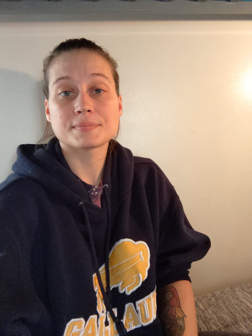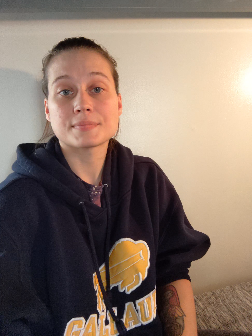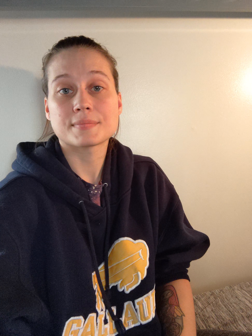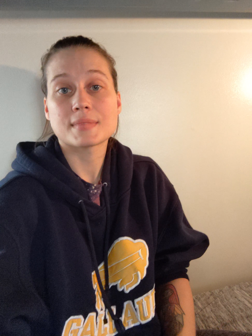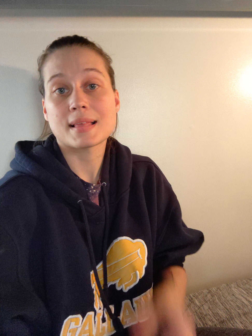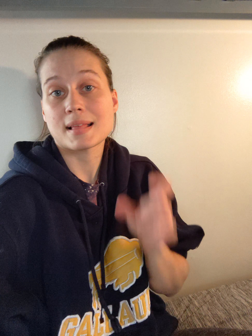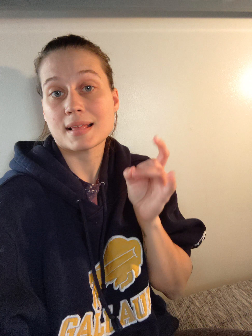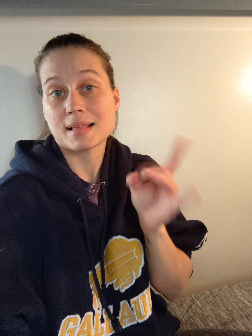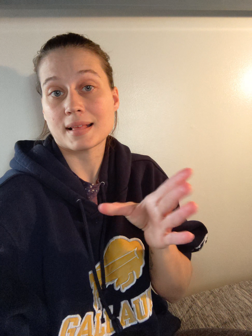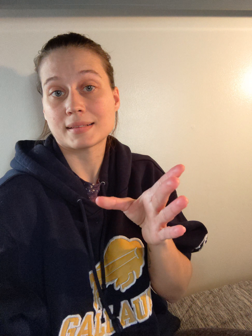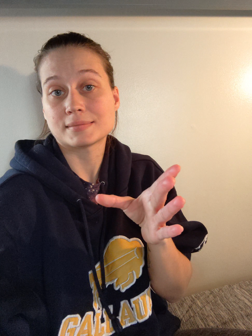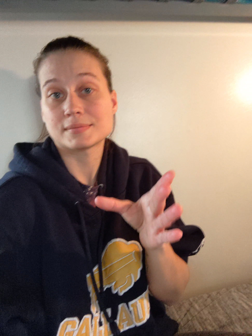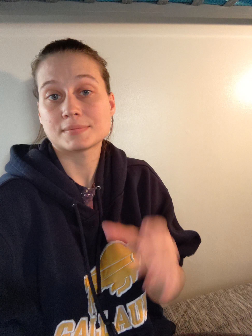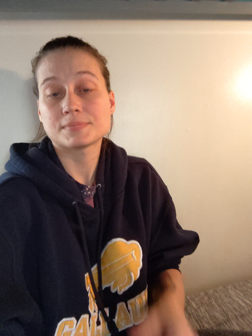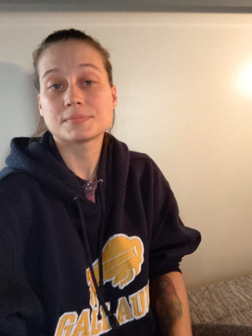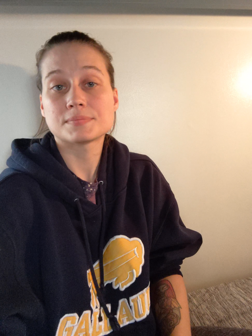hate